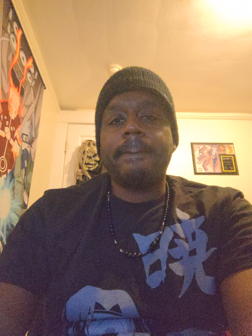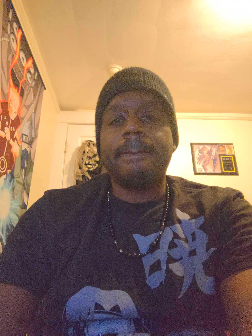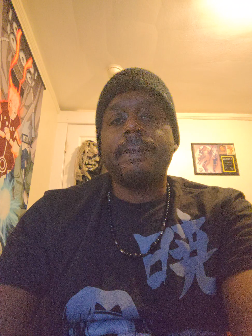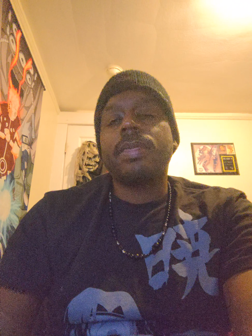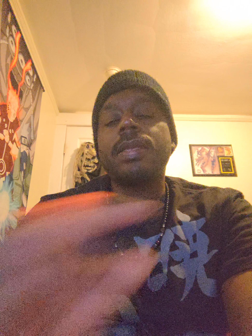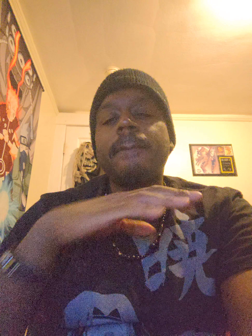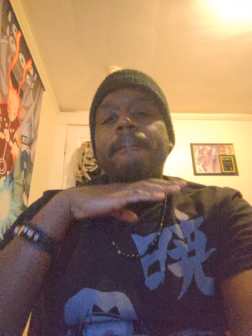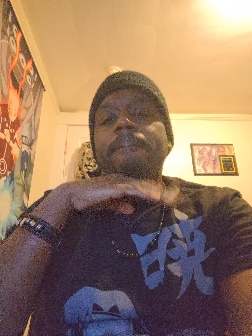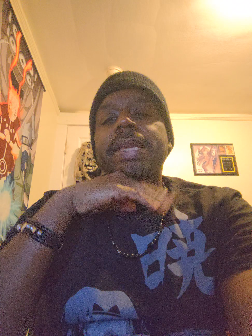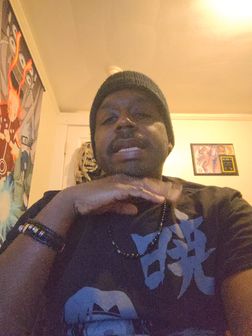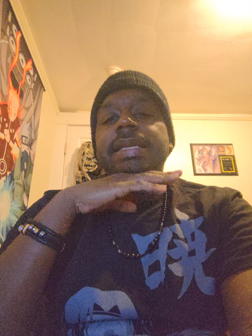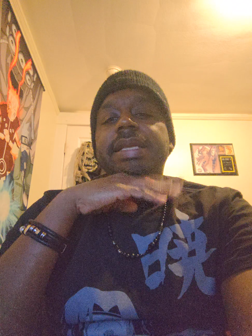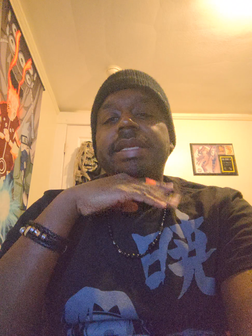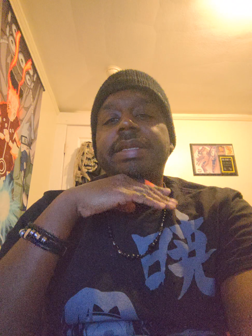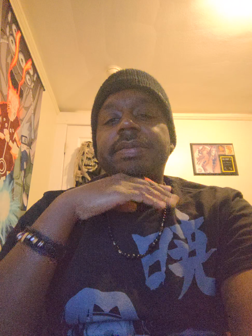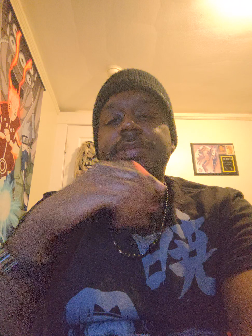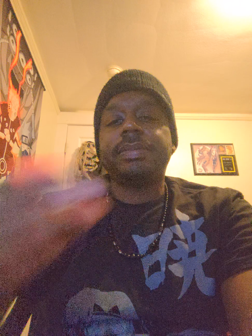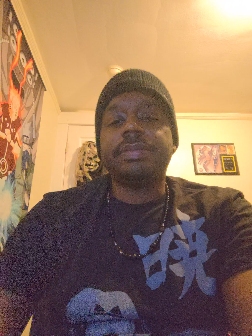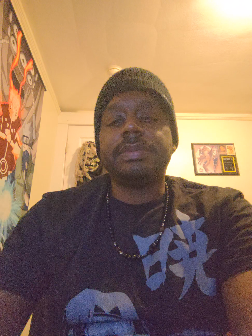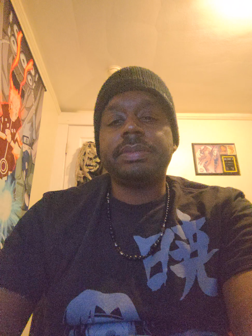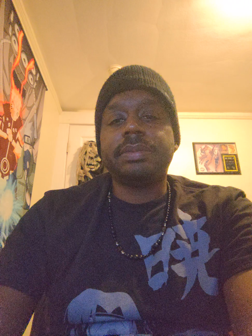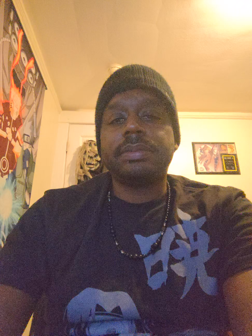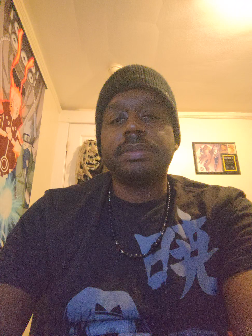pig